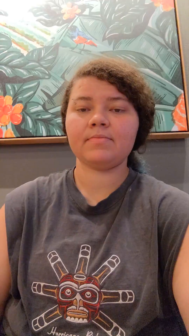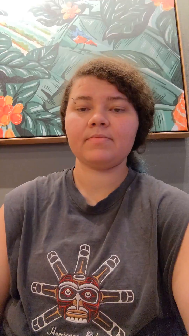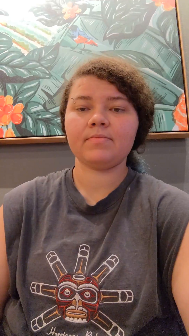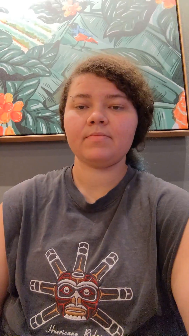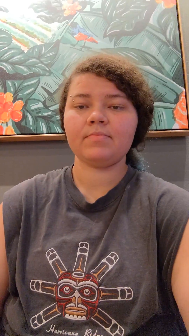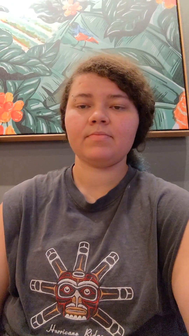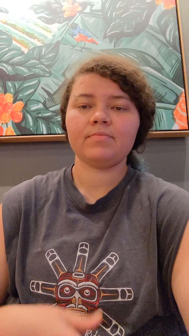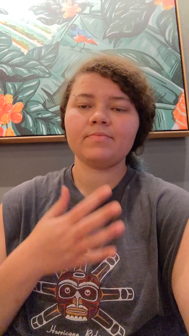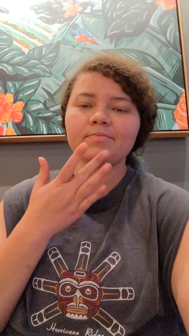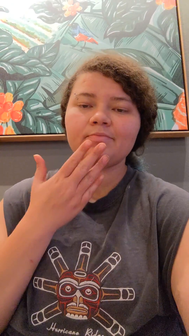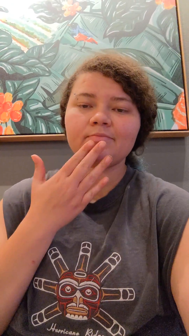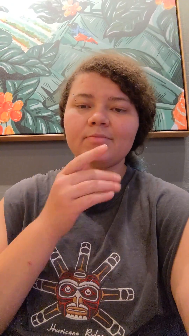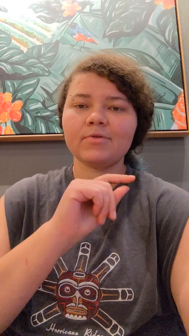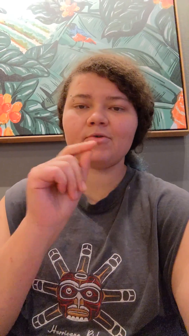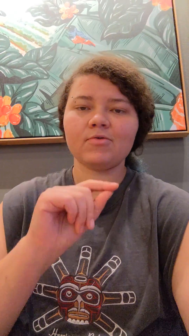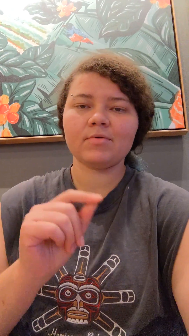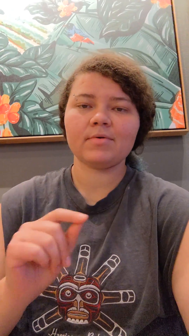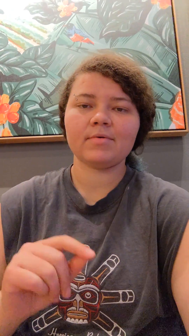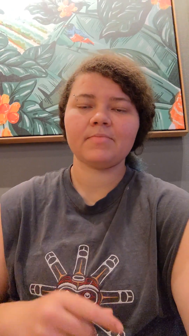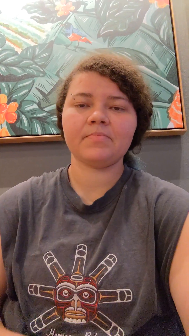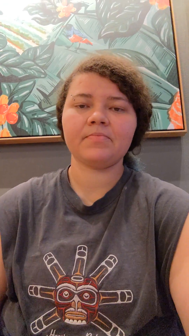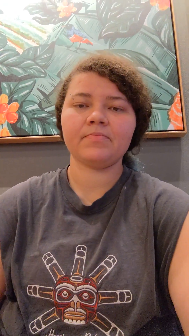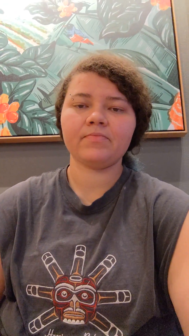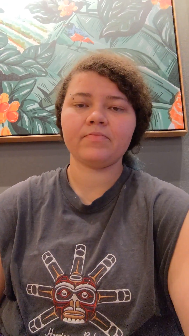crayon